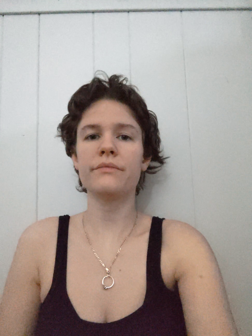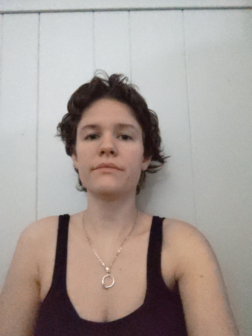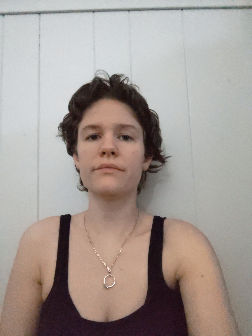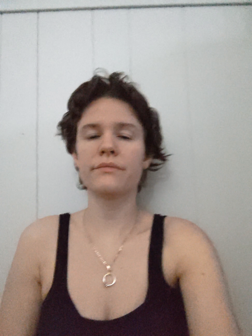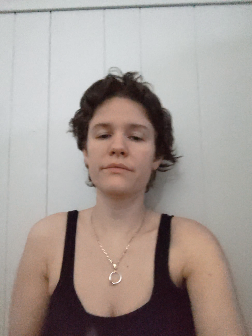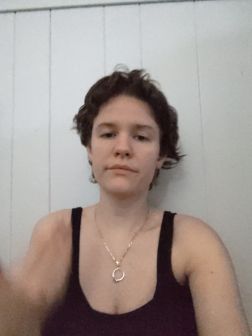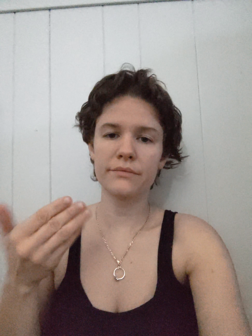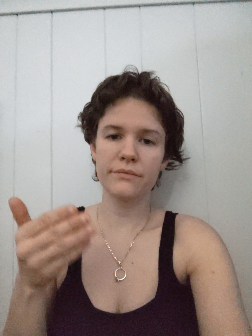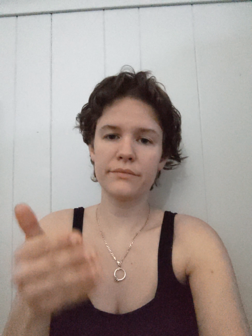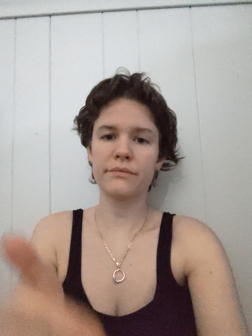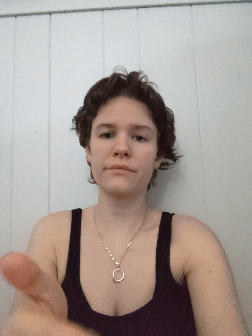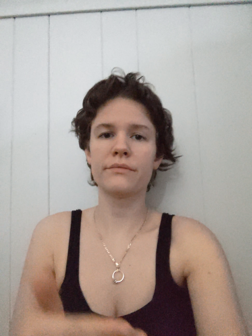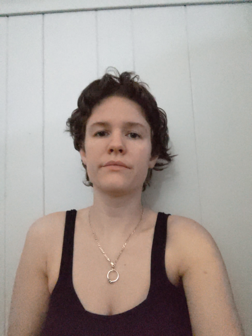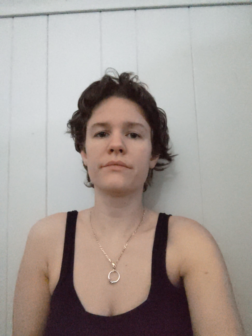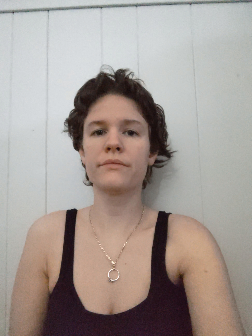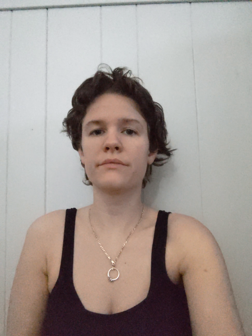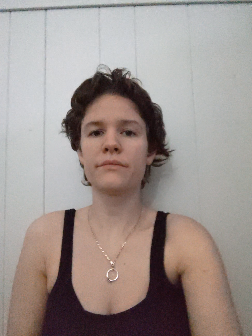fish